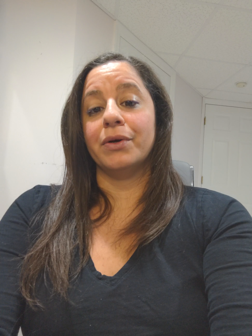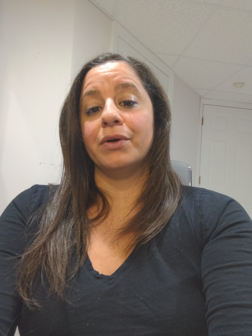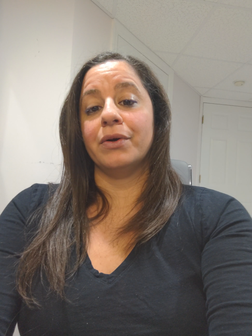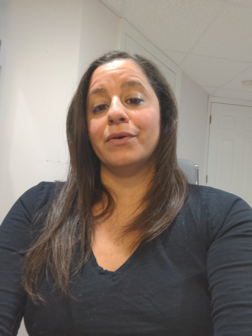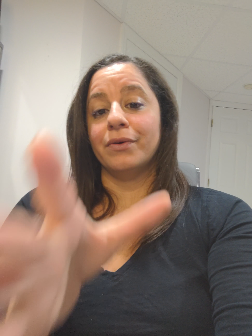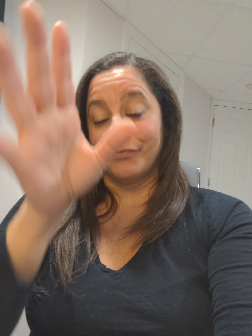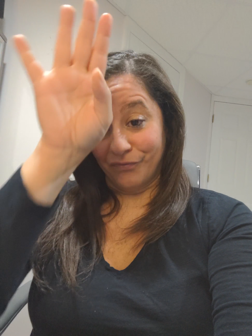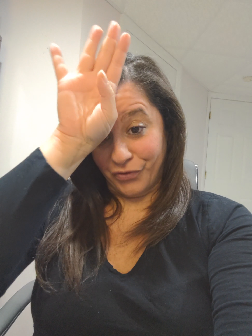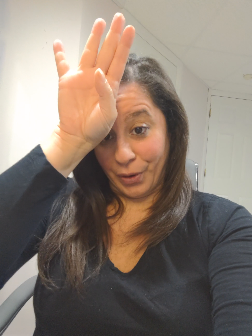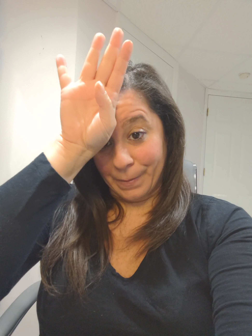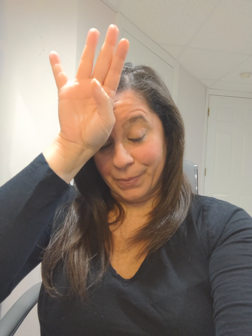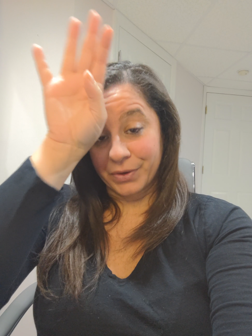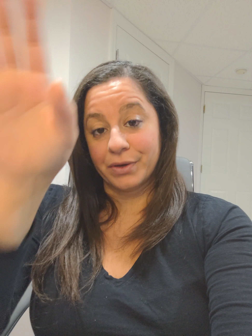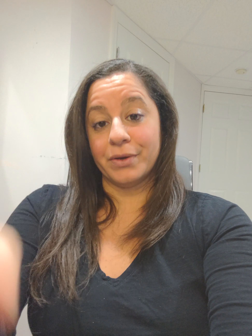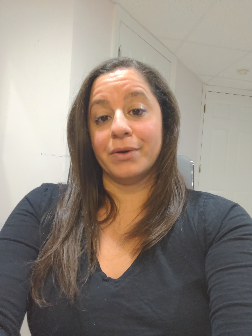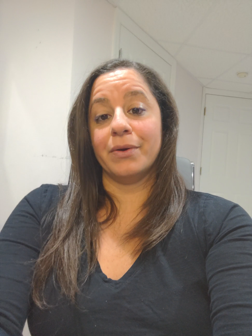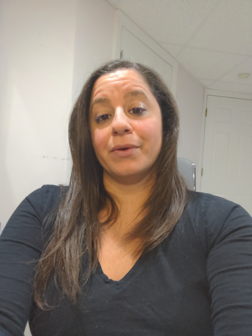fireman